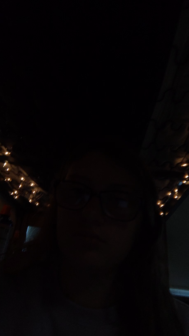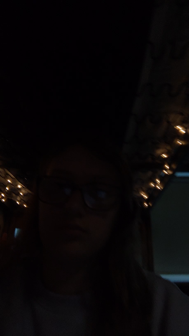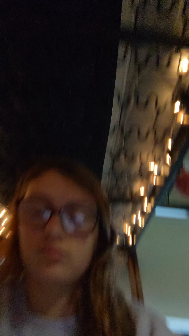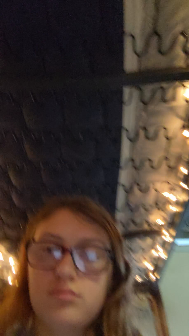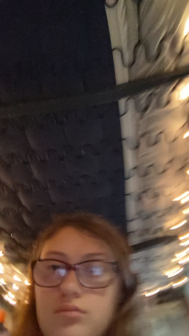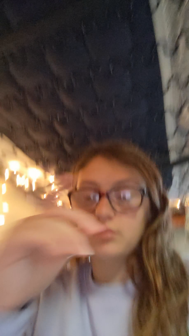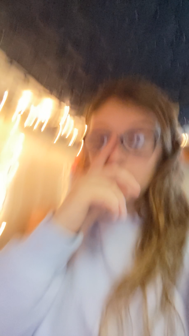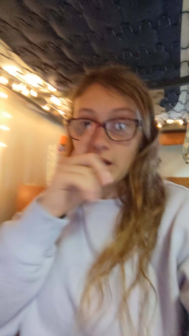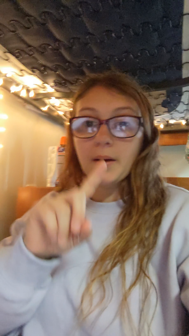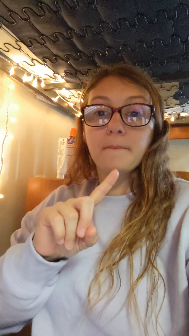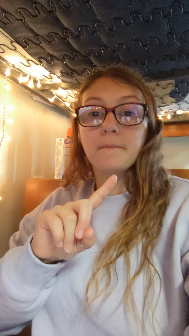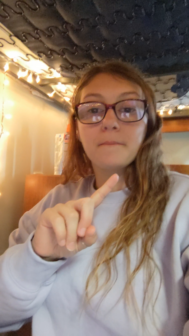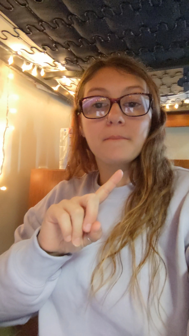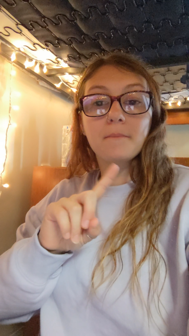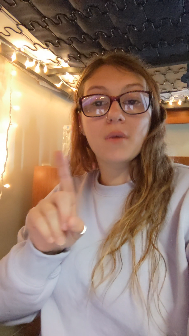but